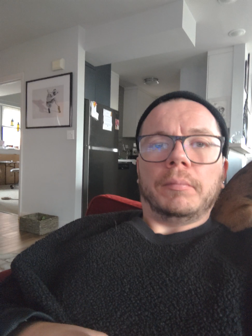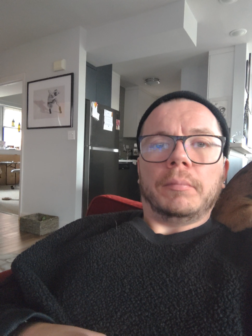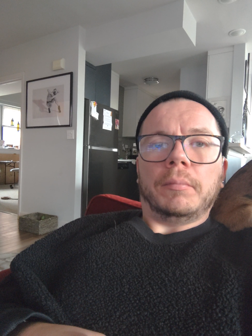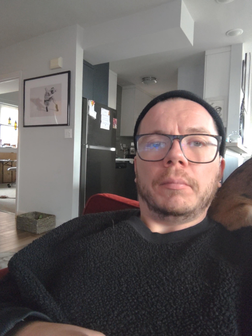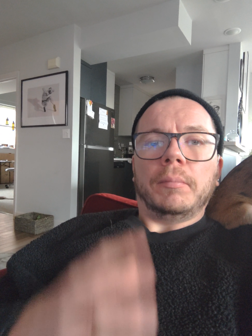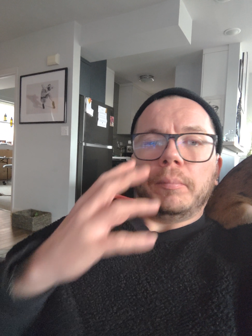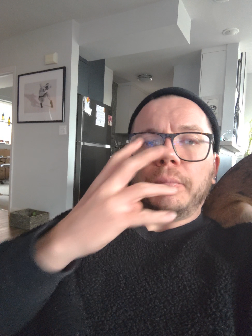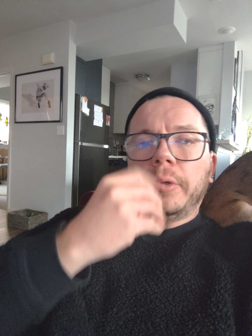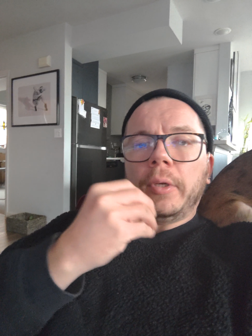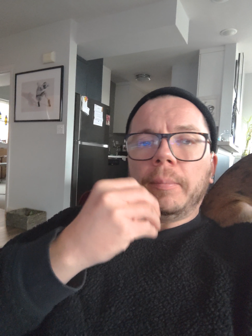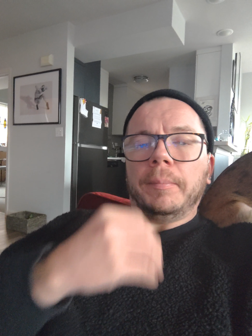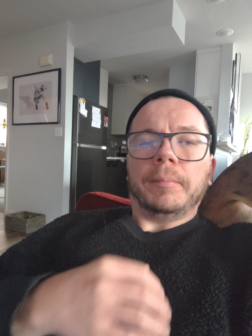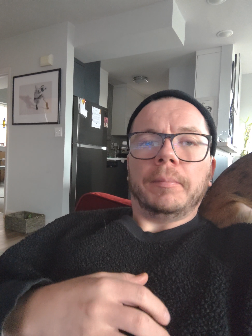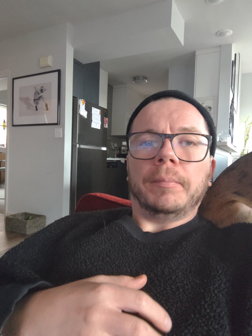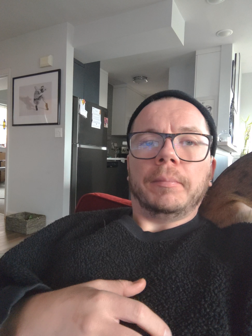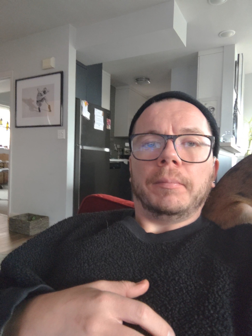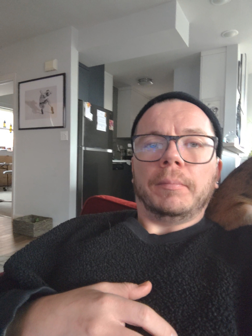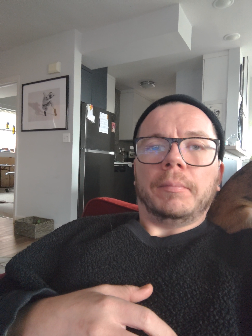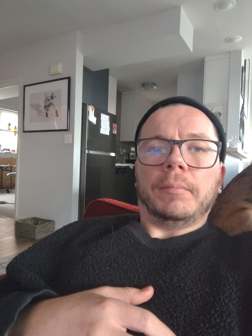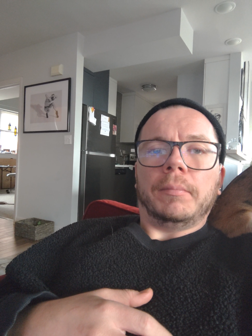pretty